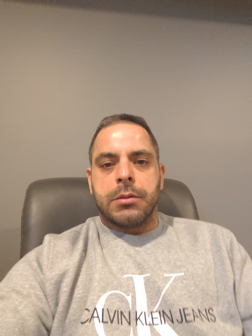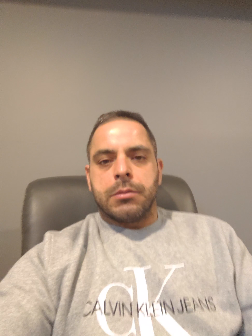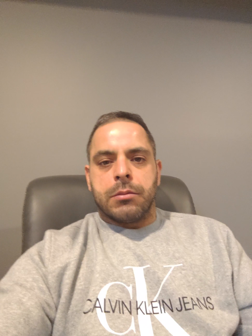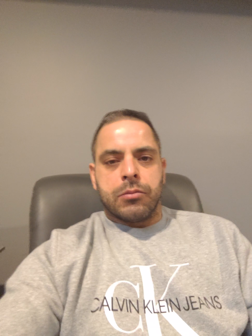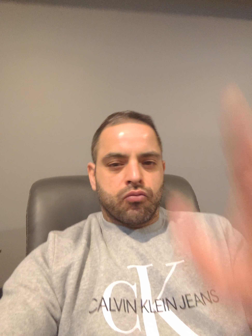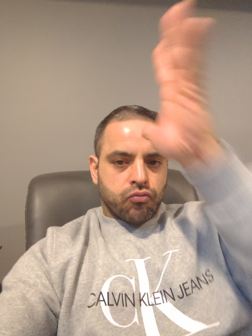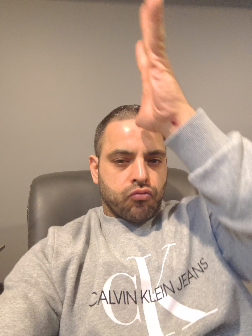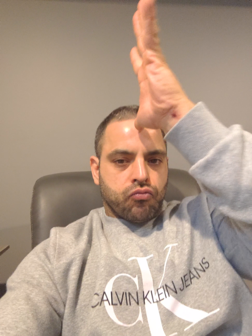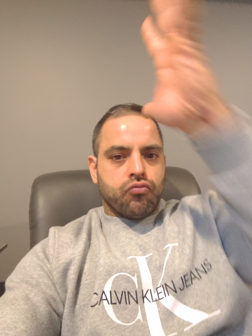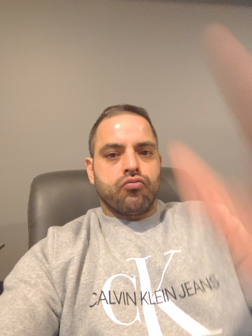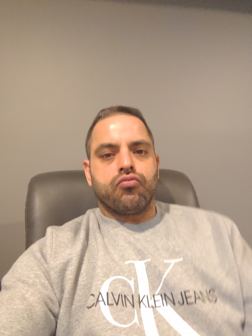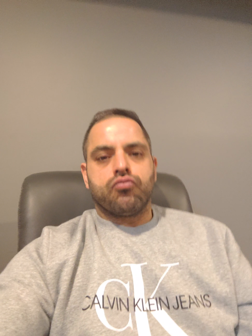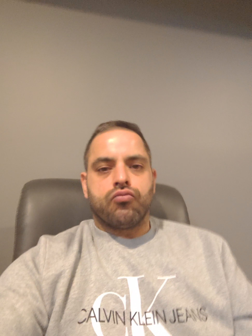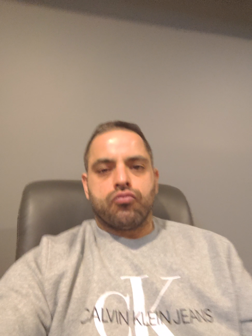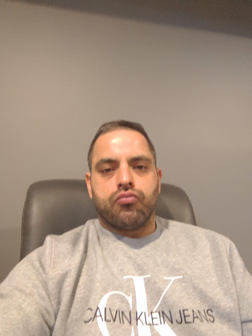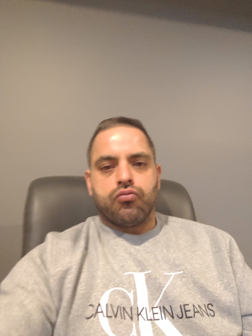dad